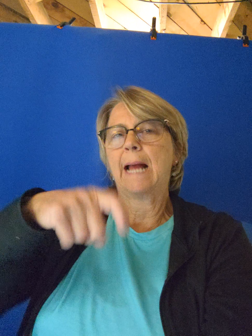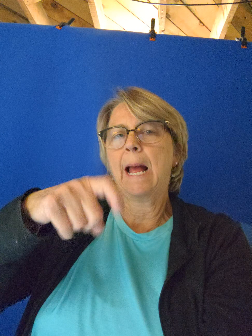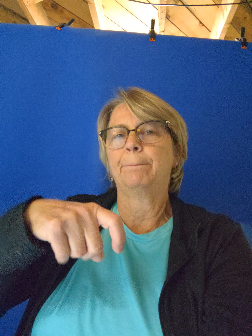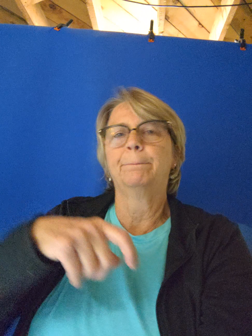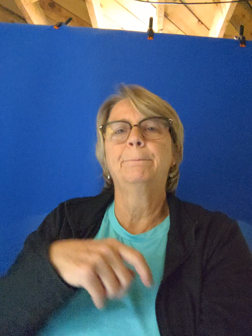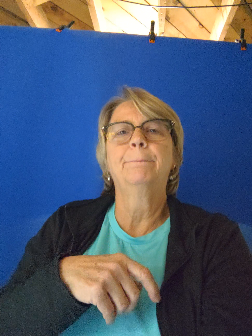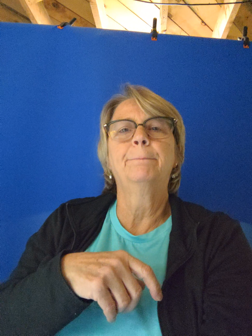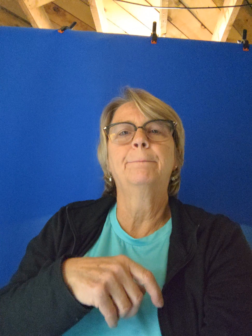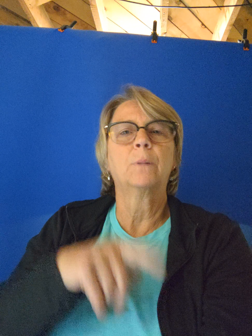time